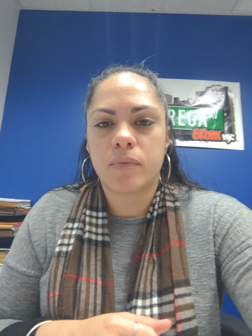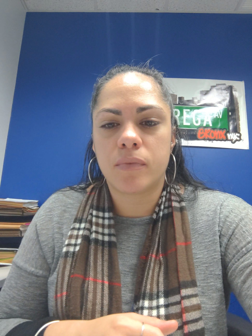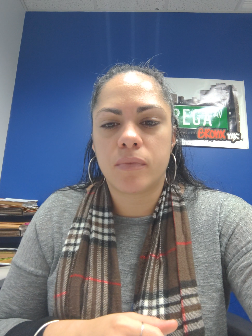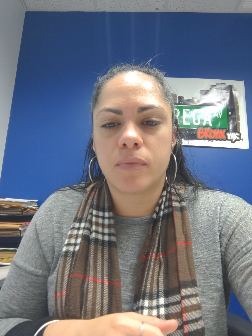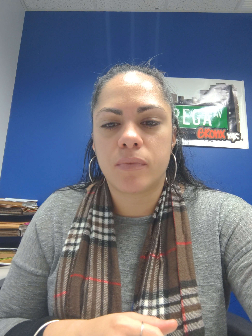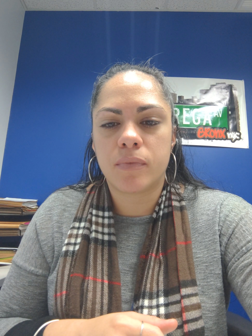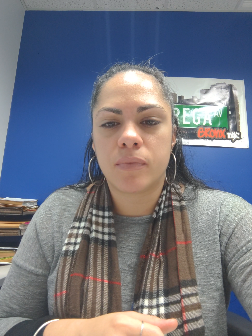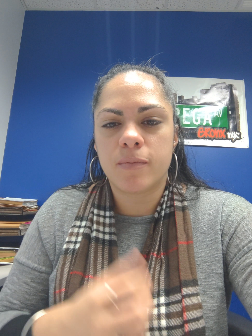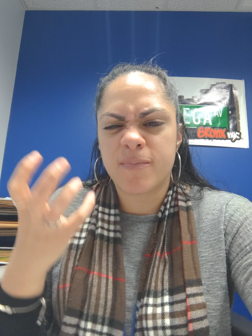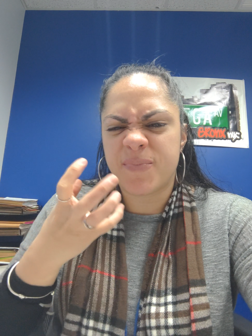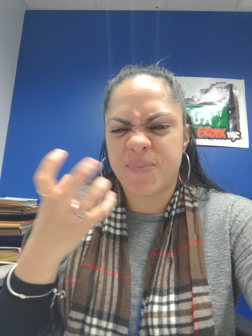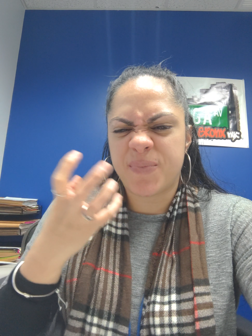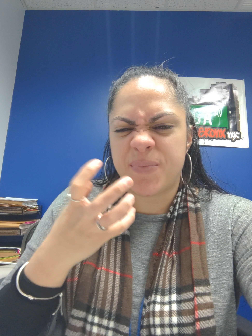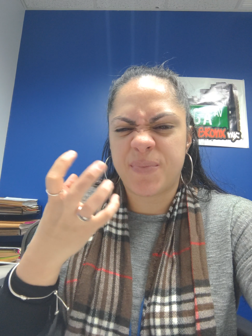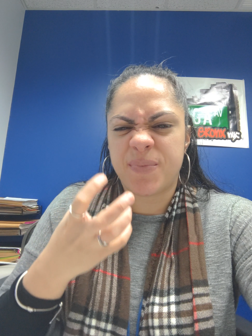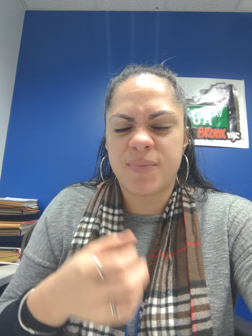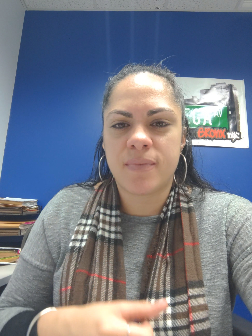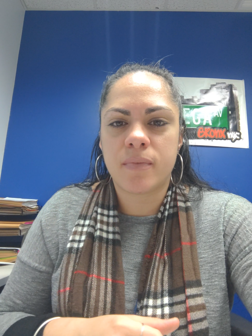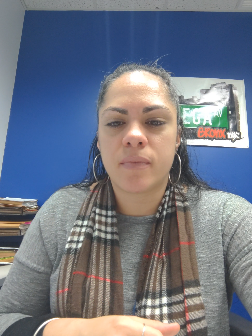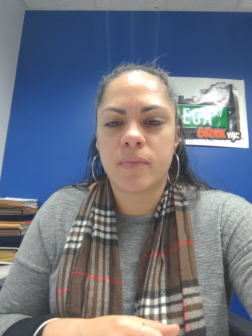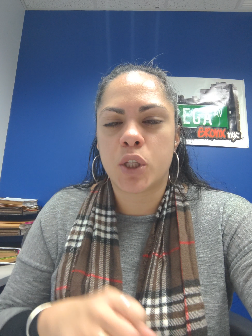yucky